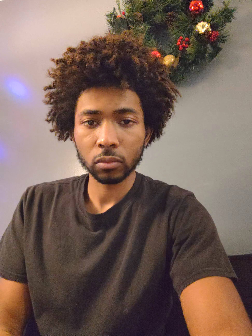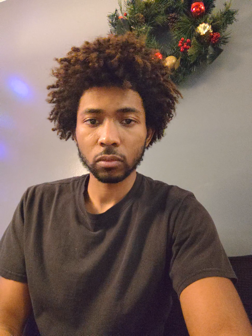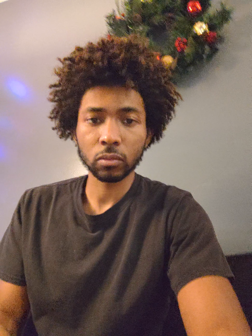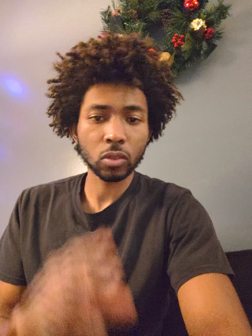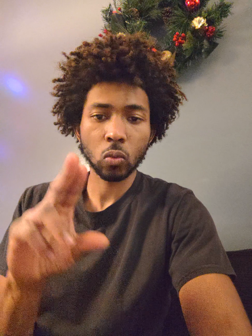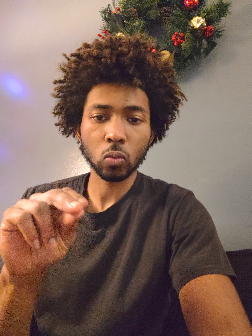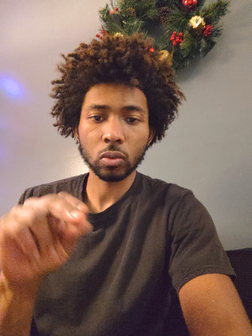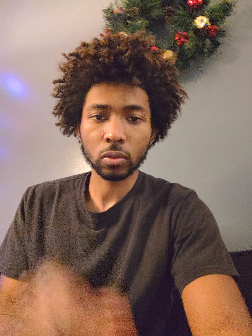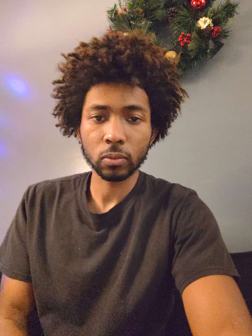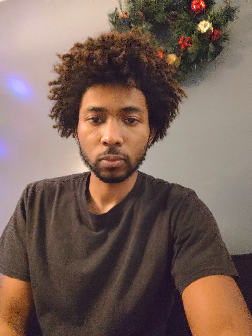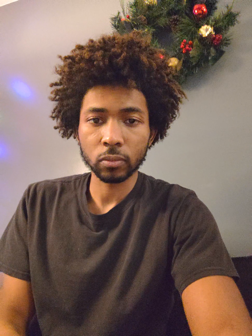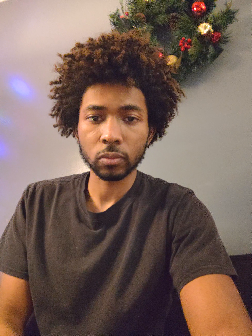no